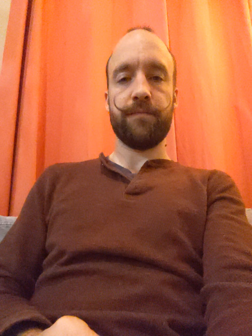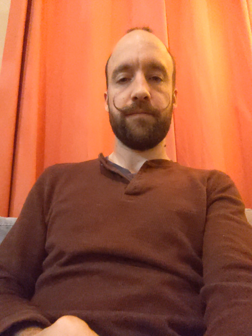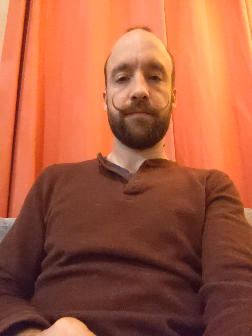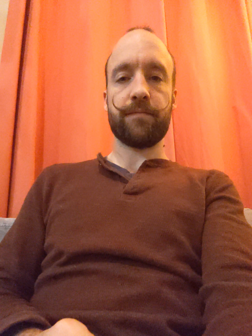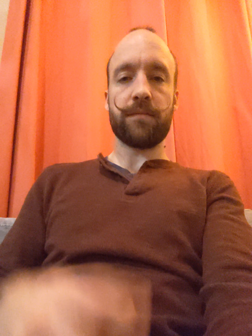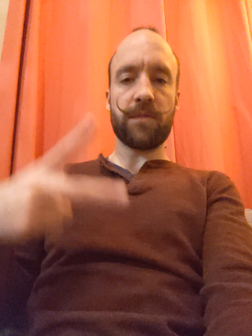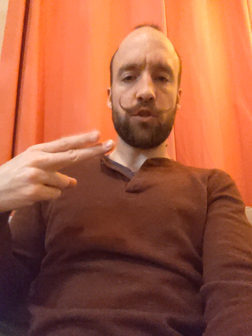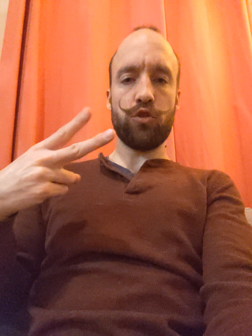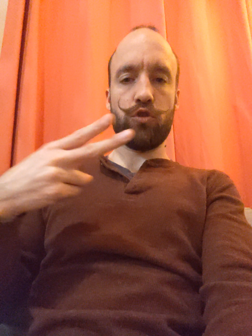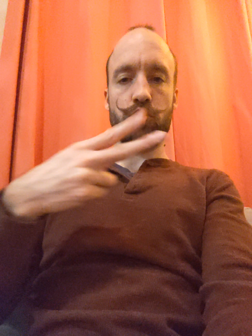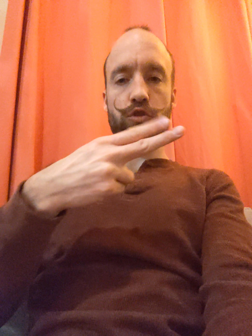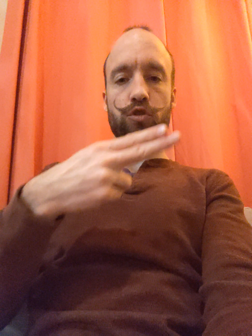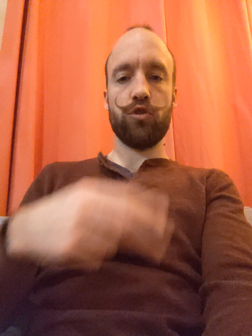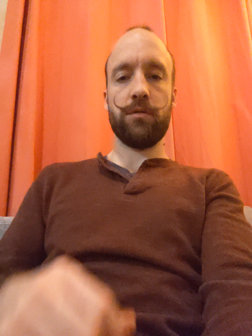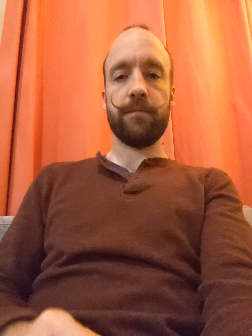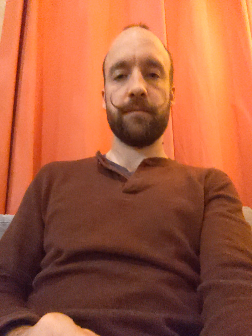scissors